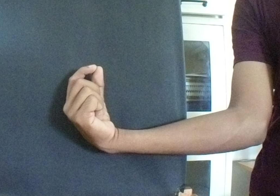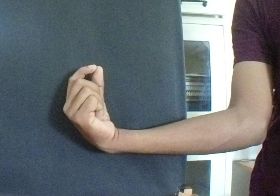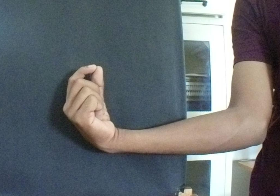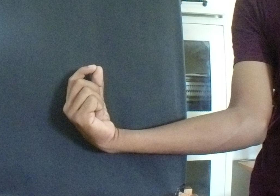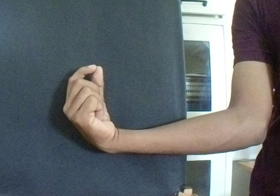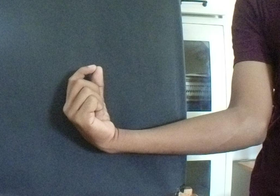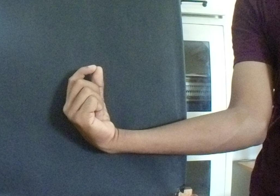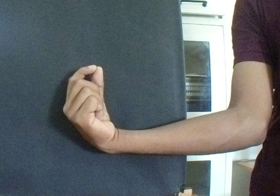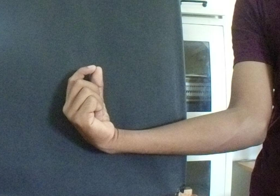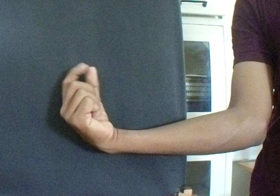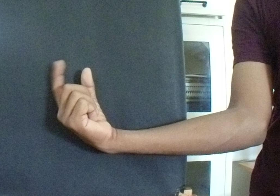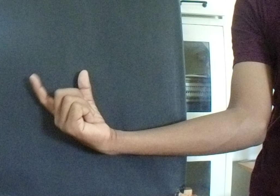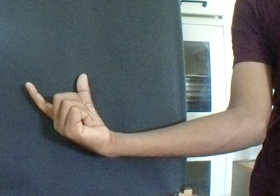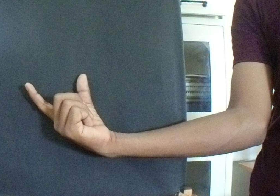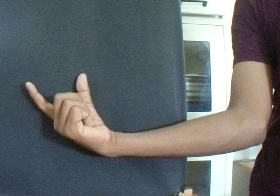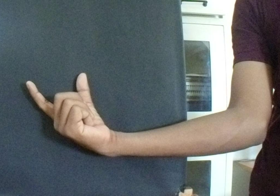thief